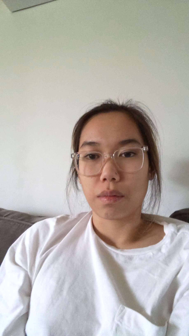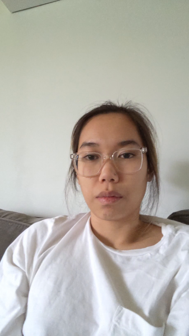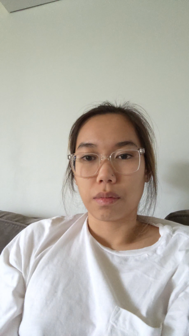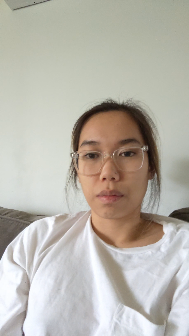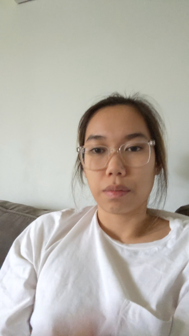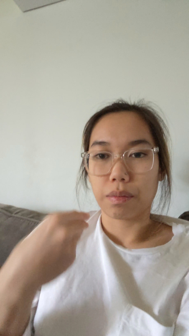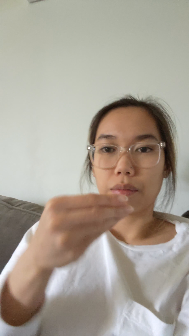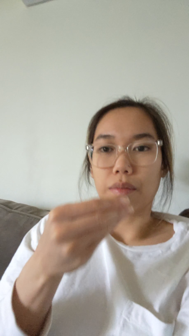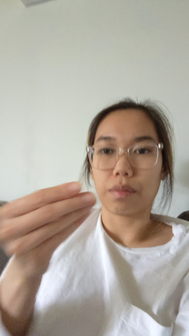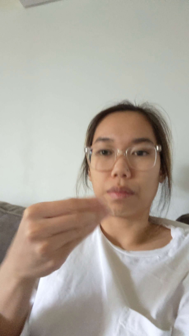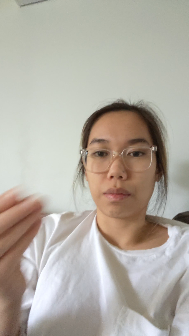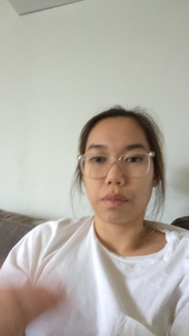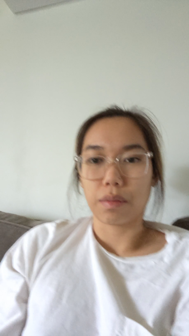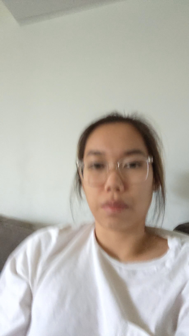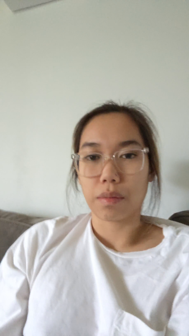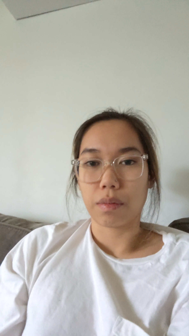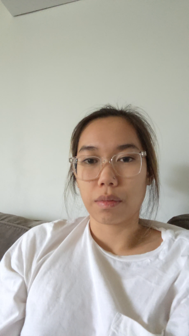buy